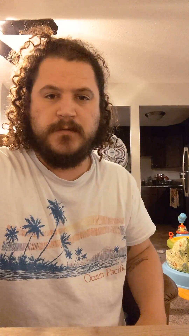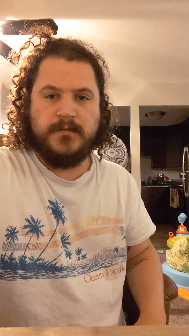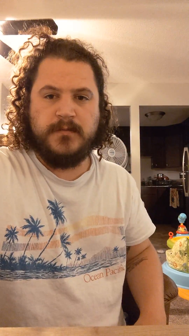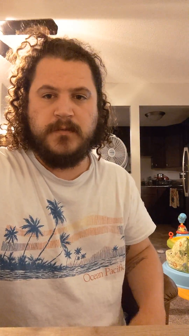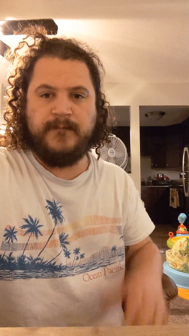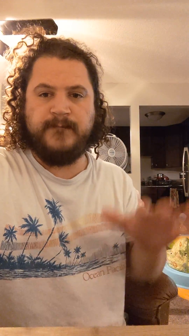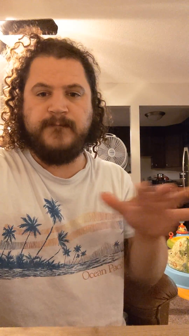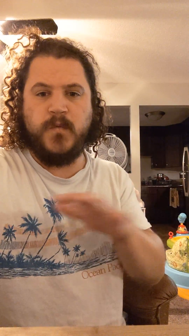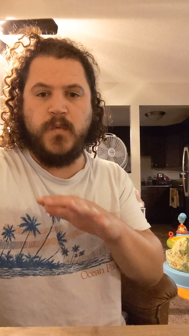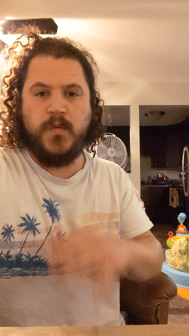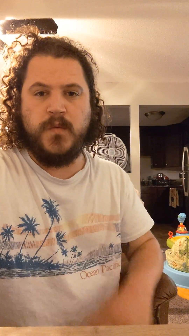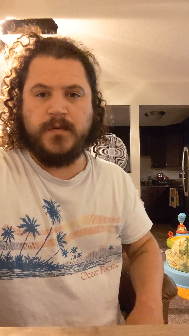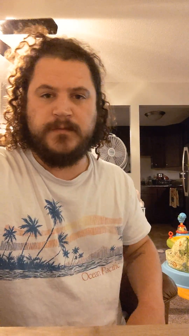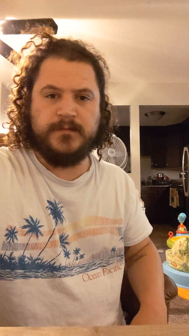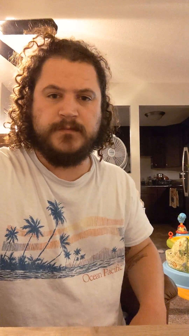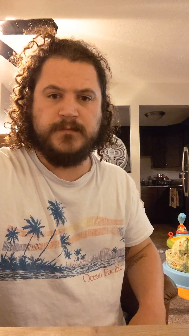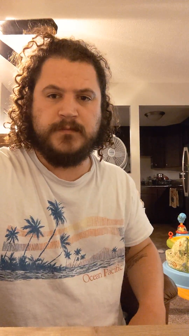full